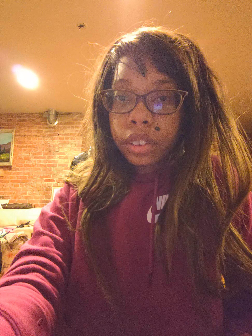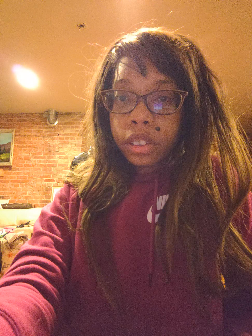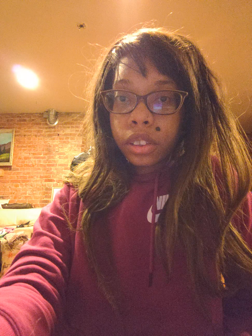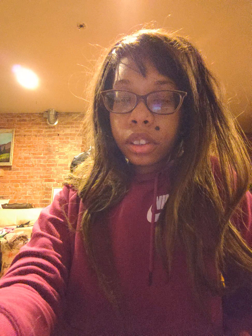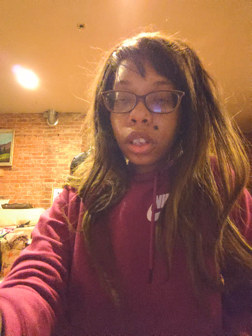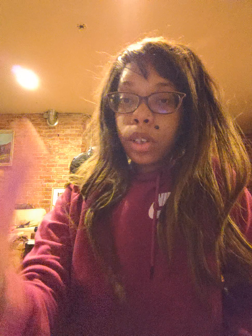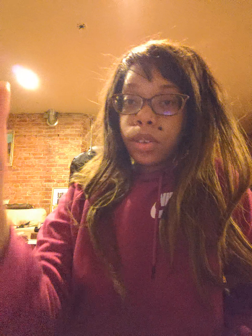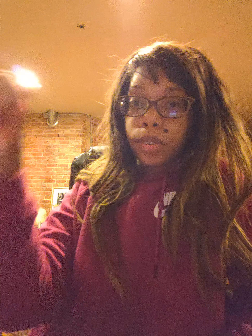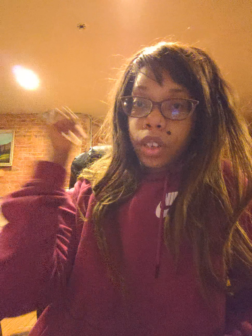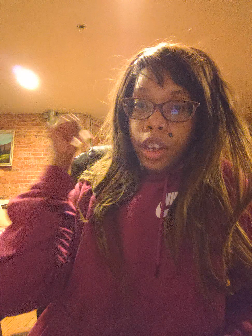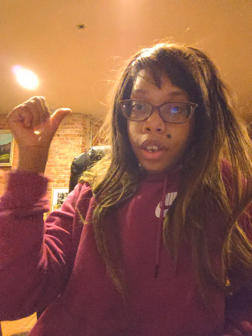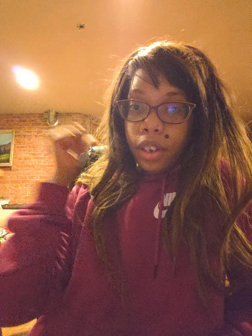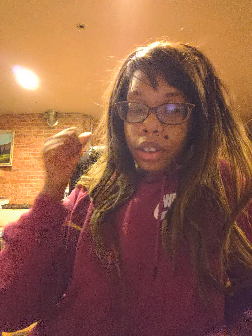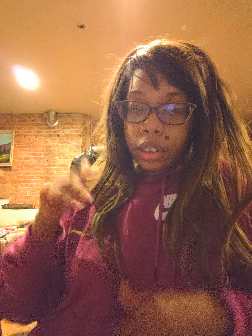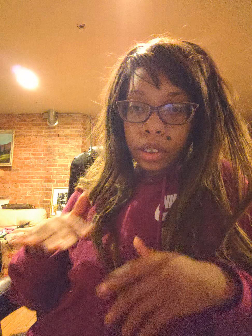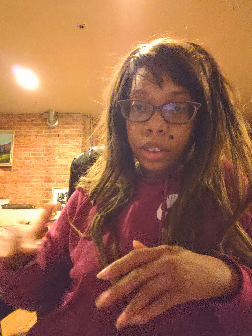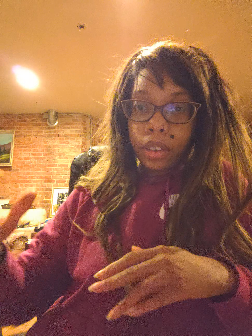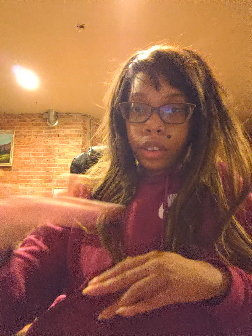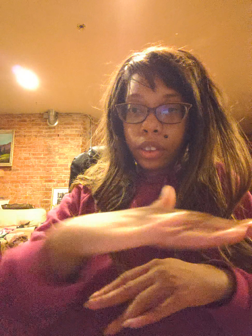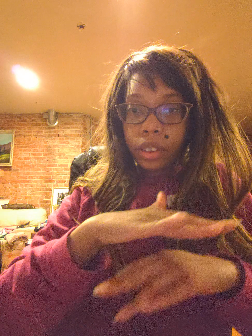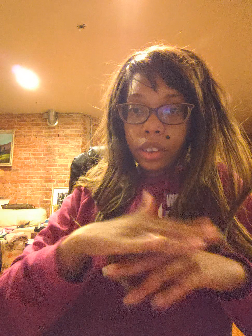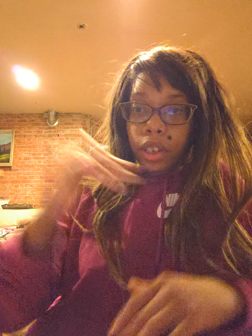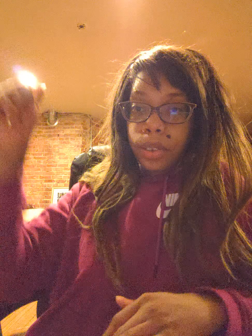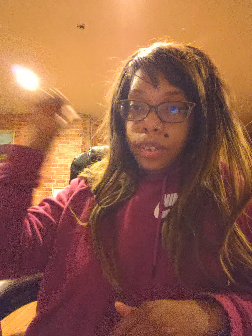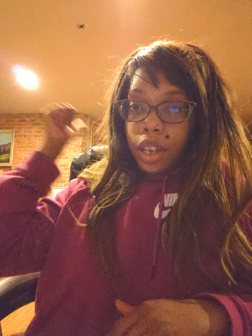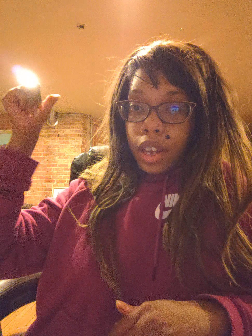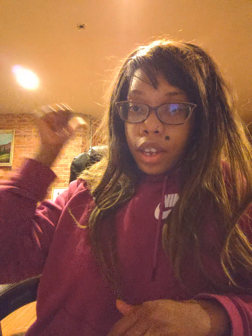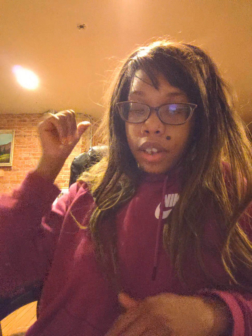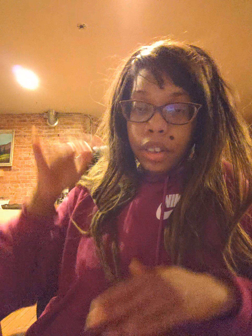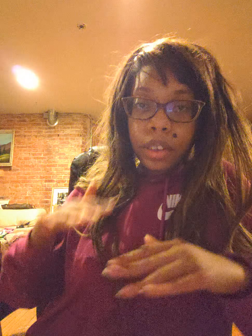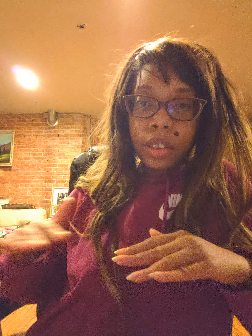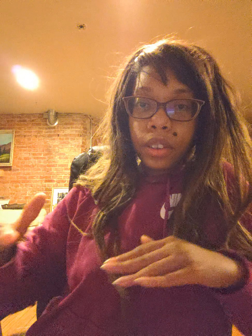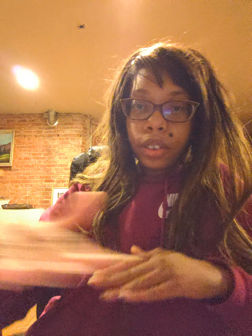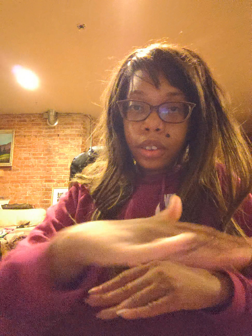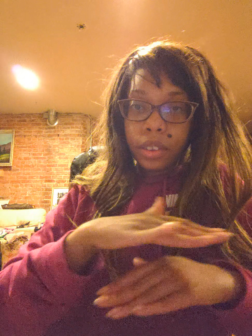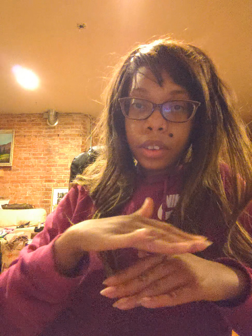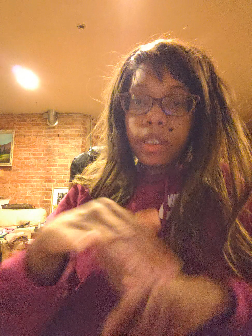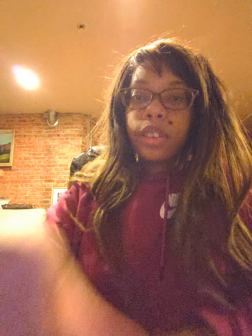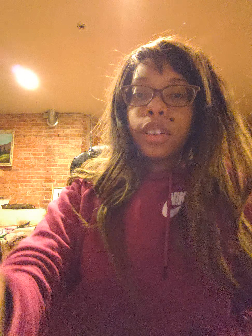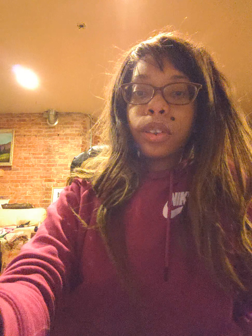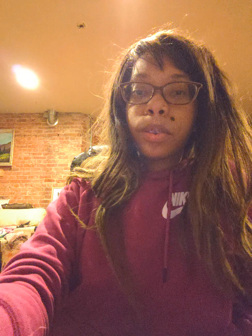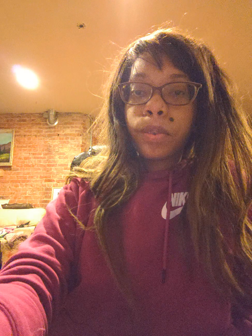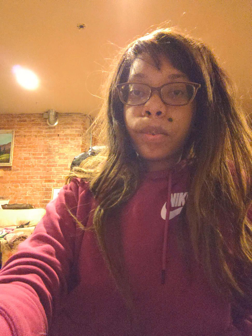backyard